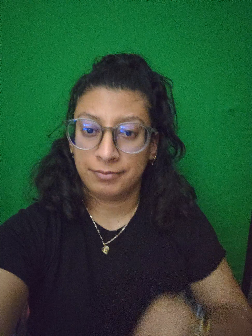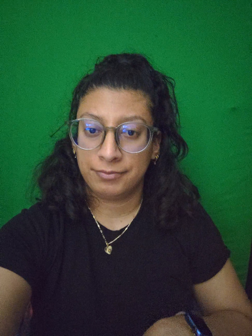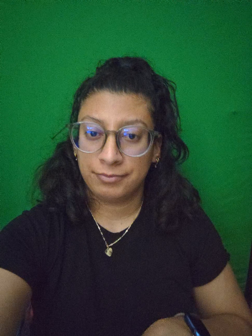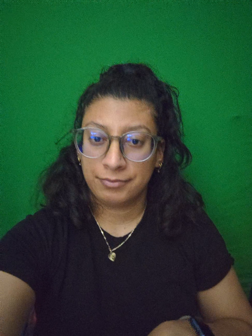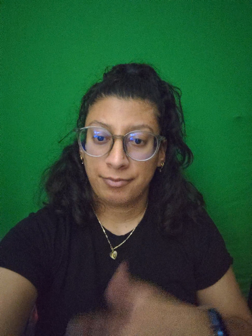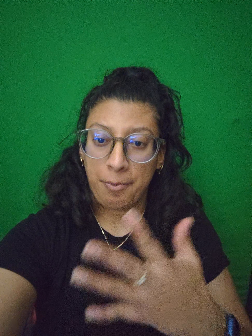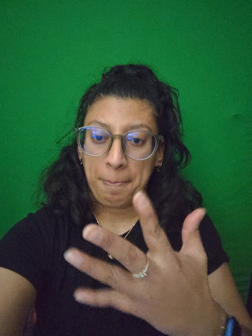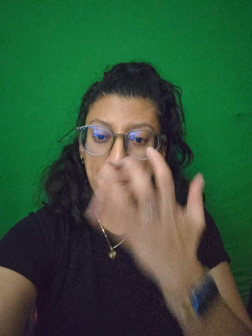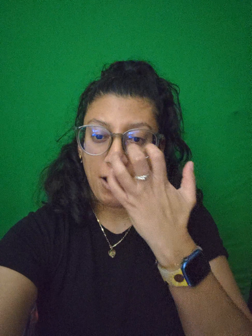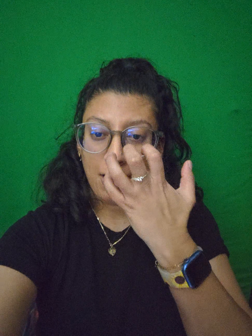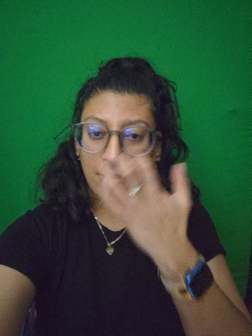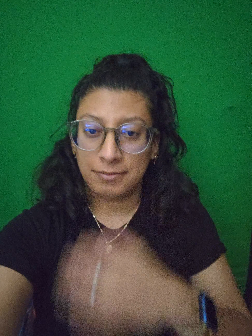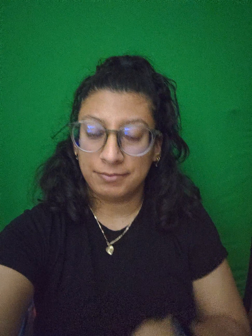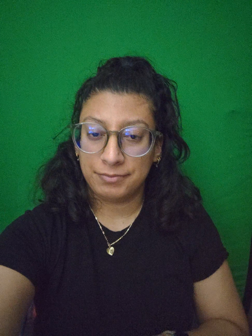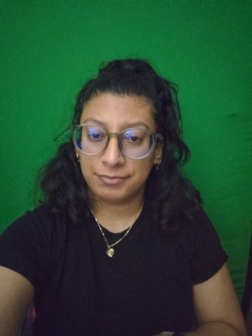mad